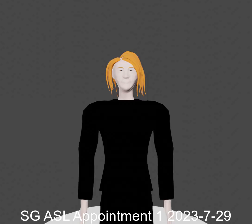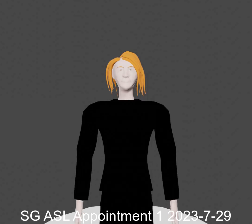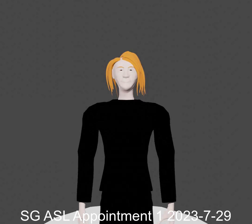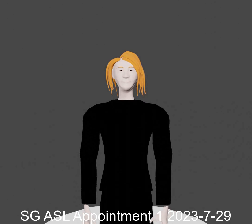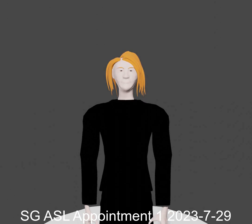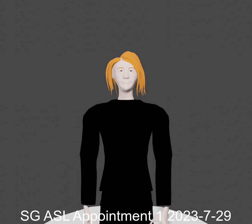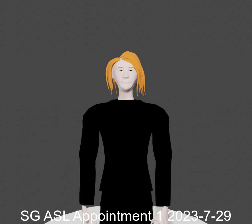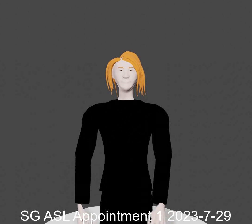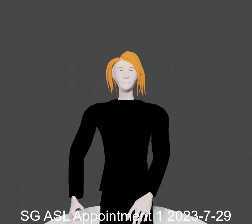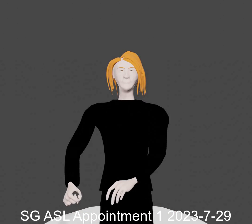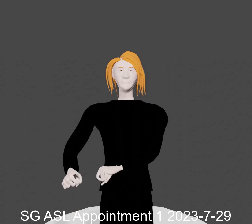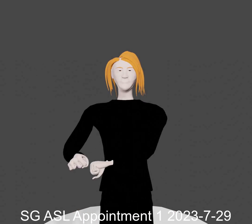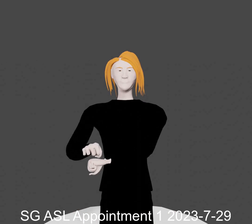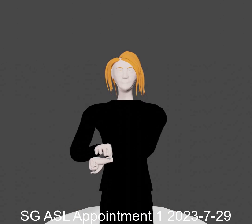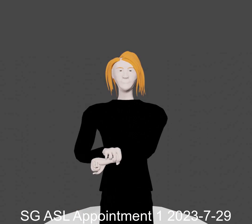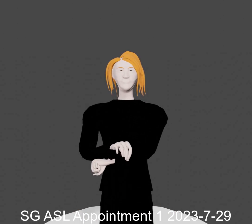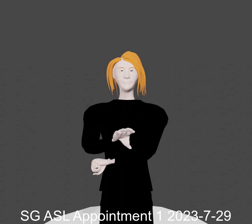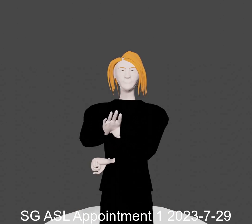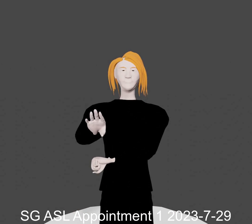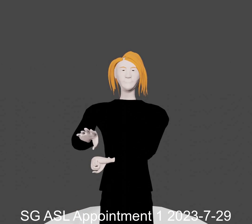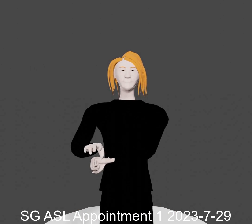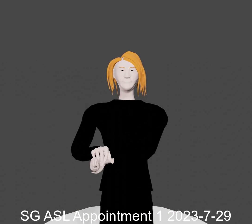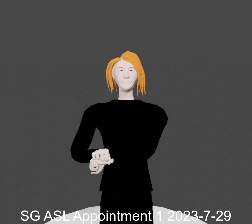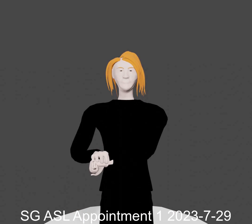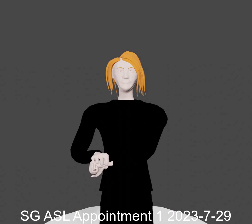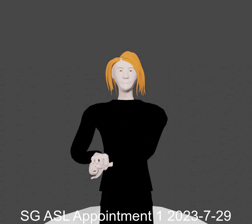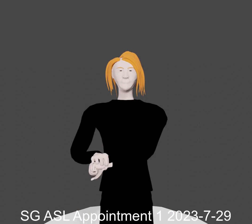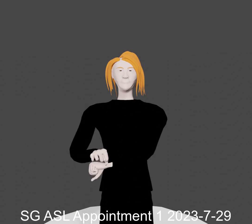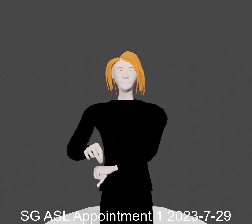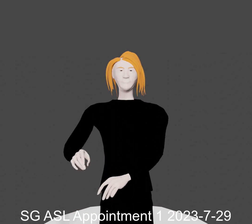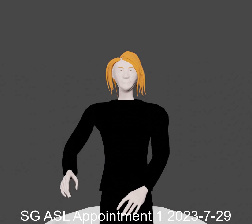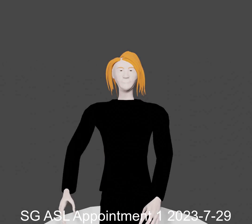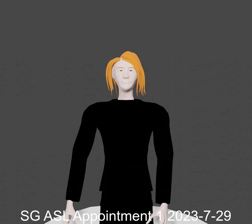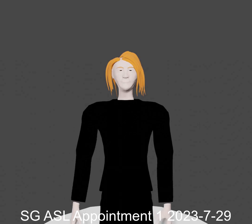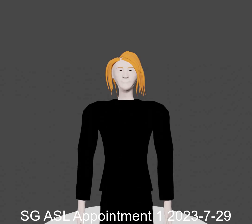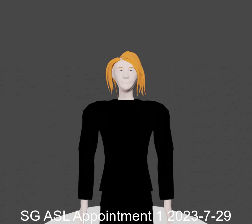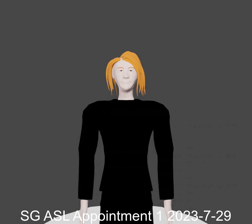Appointment